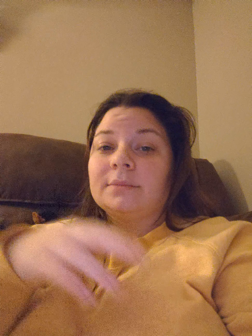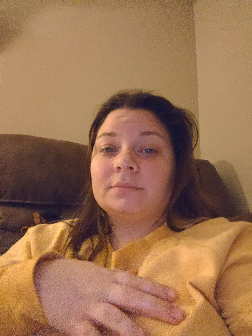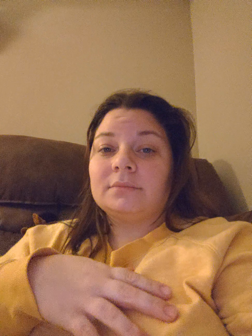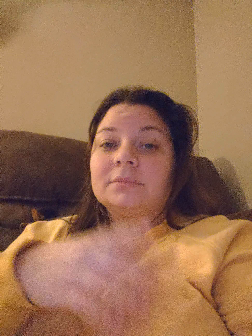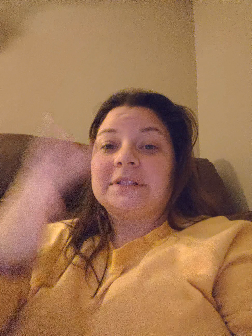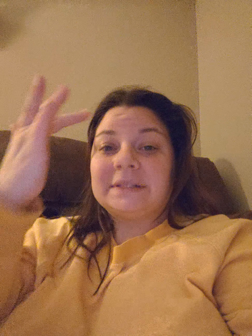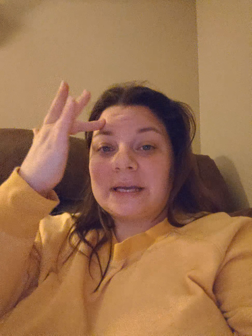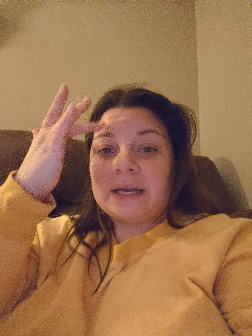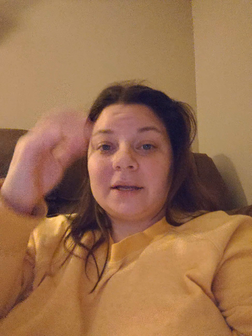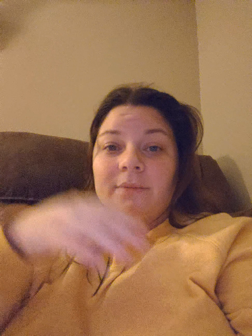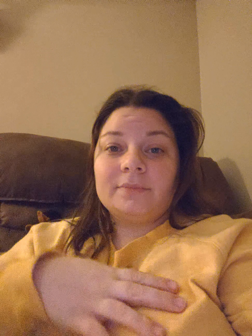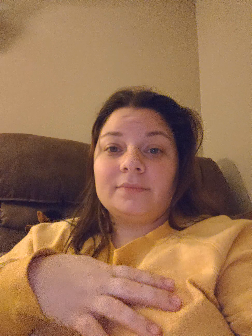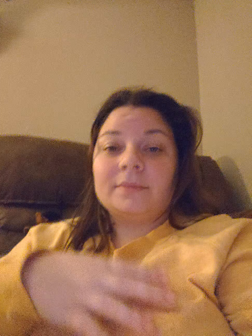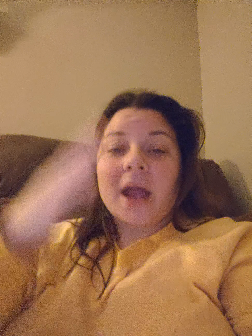sick